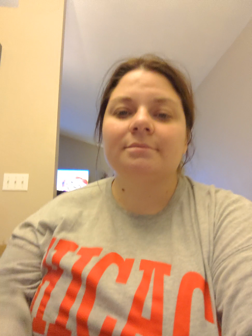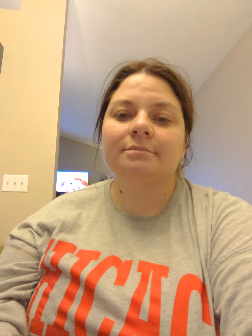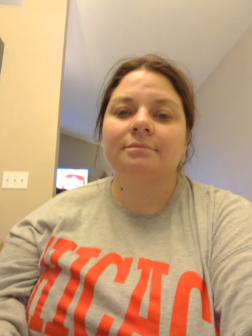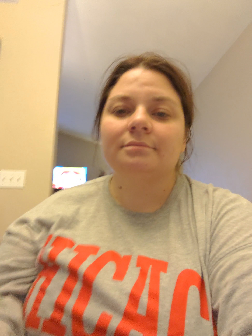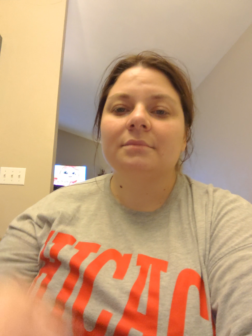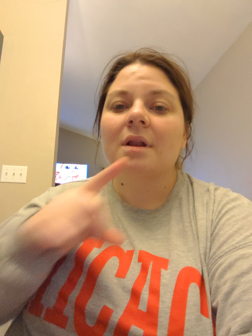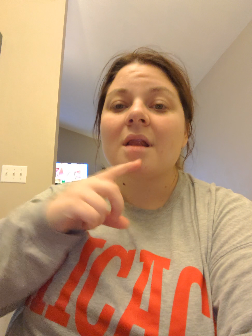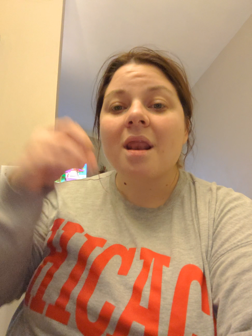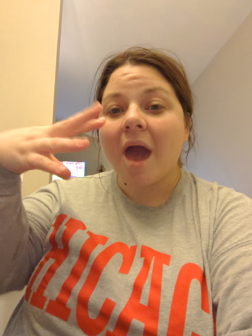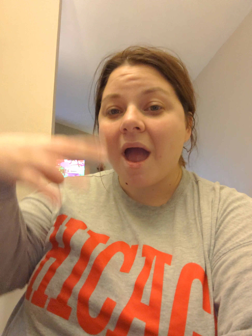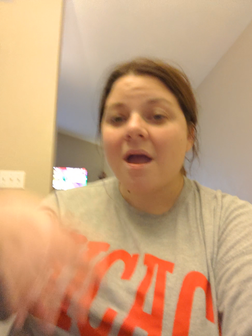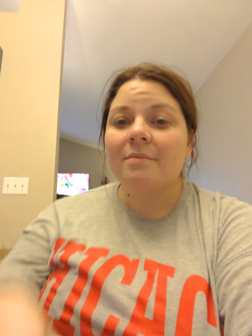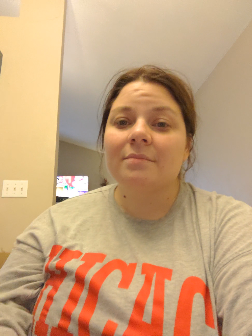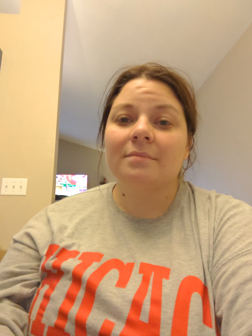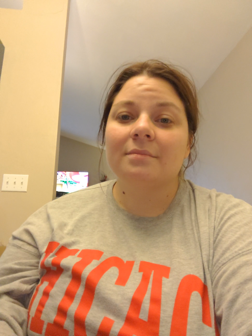lamp